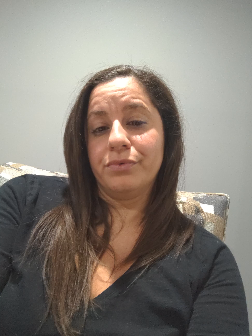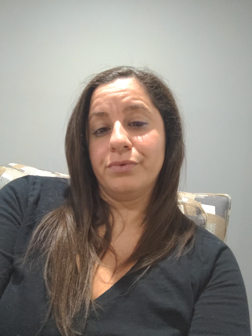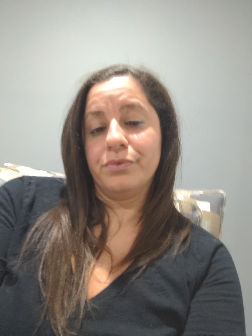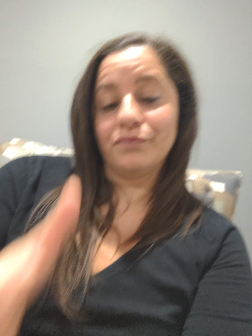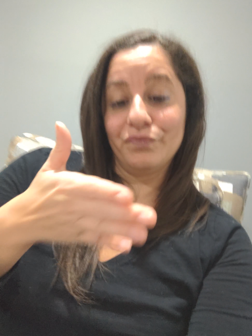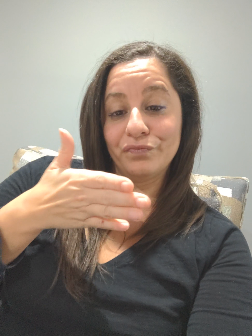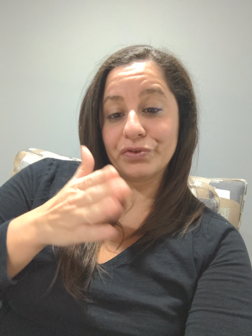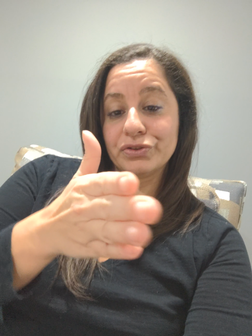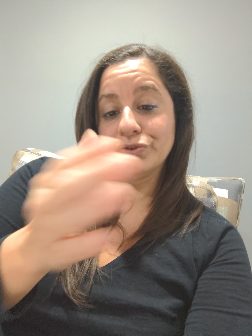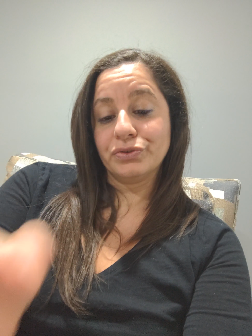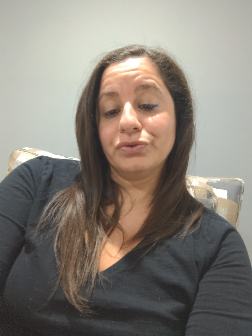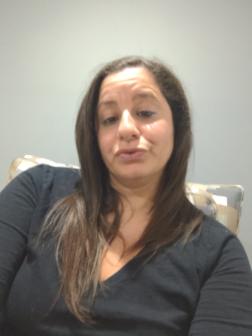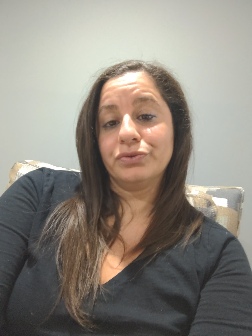fish